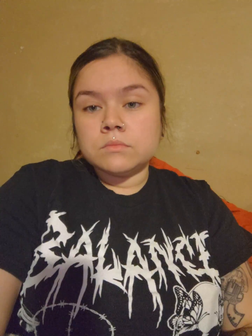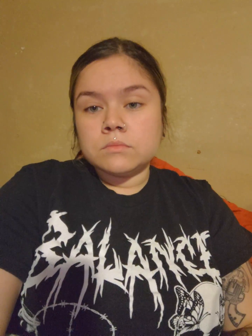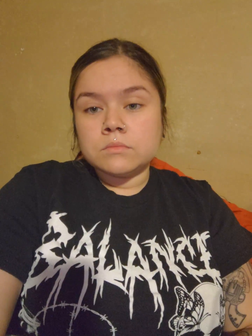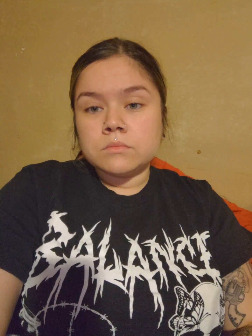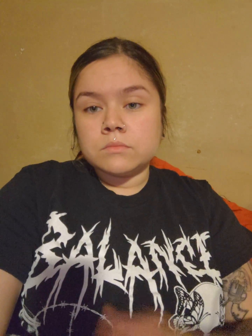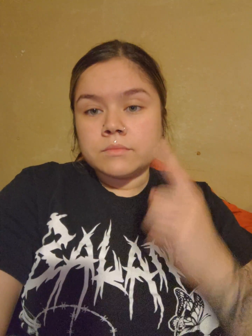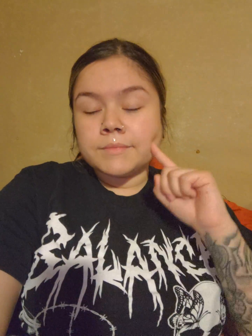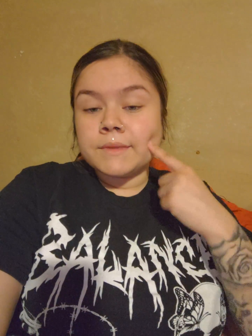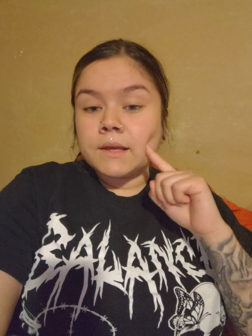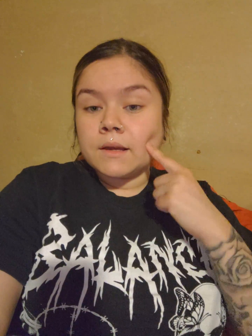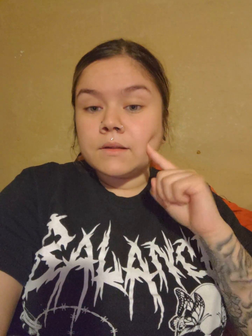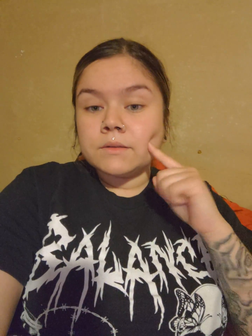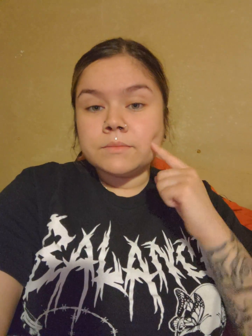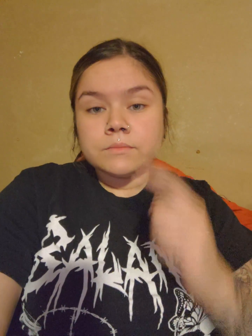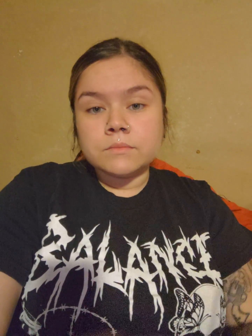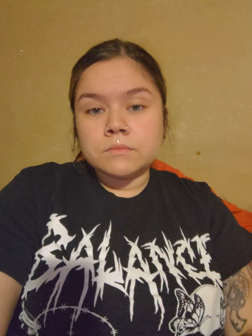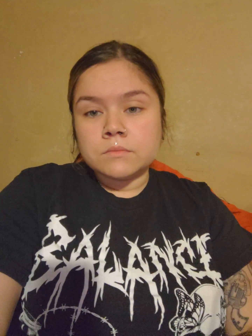candy